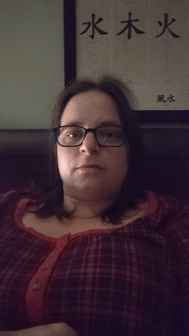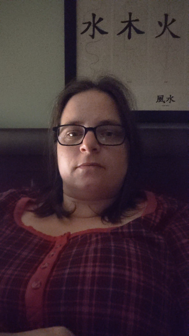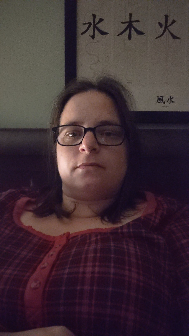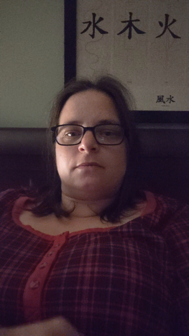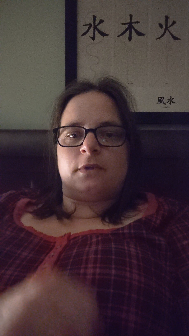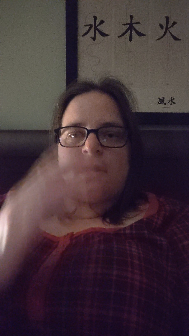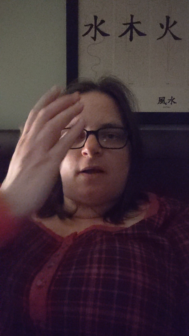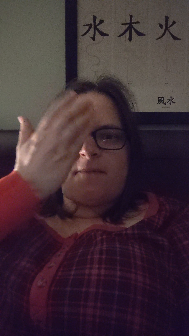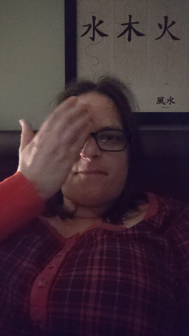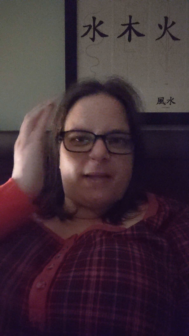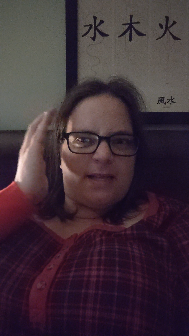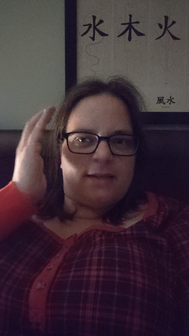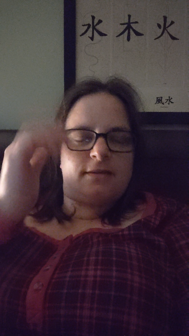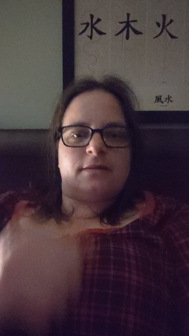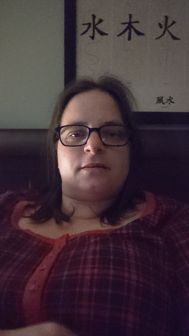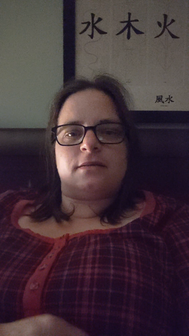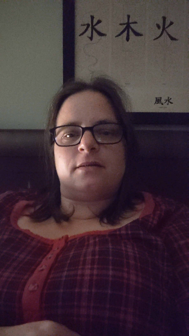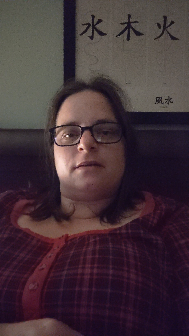peekaboo